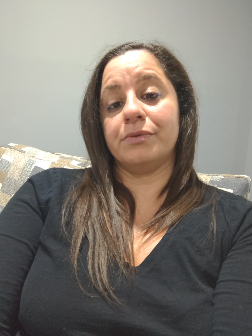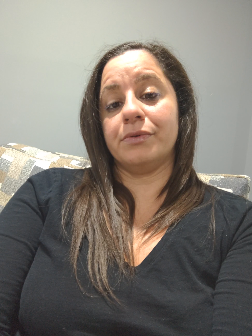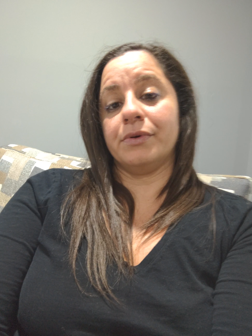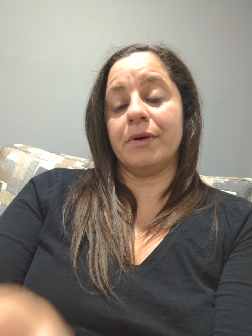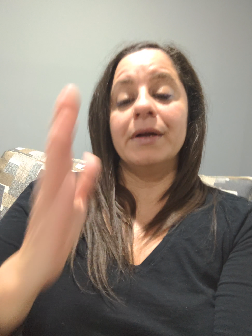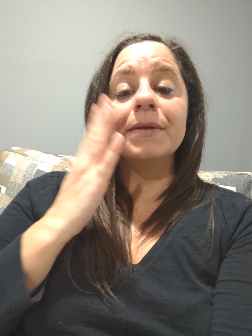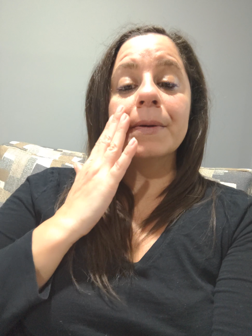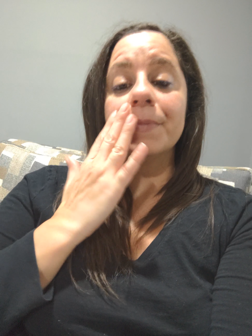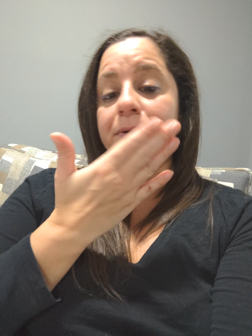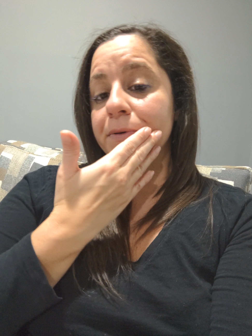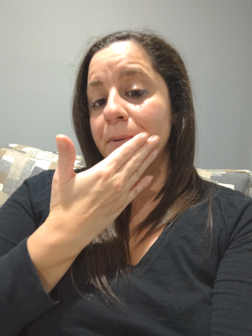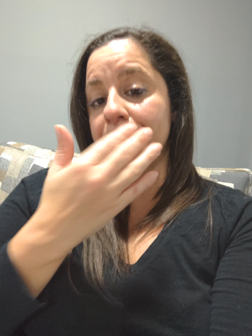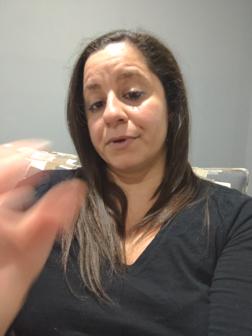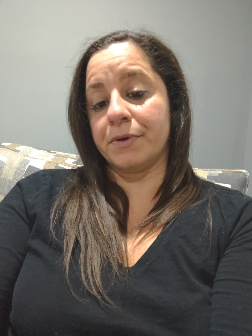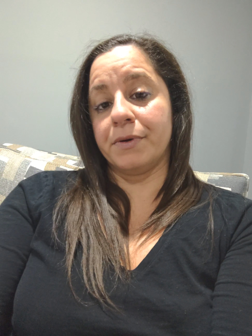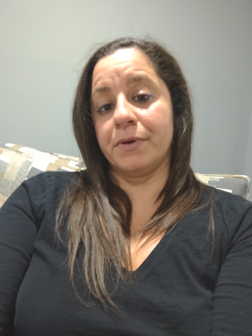napkin